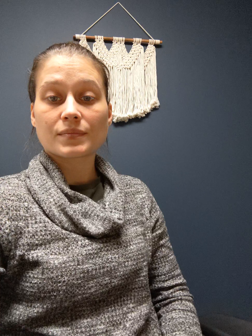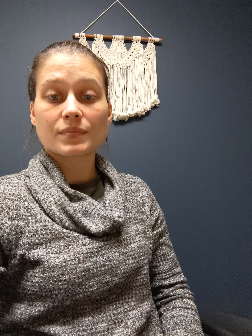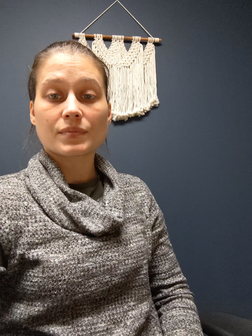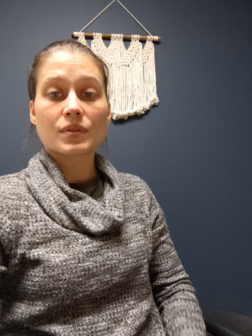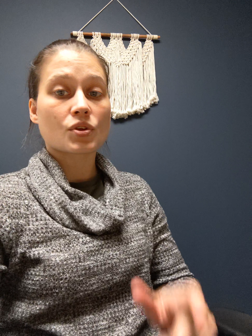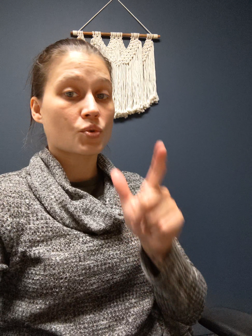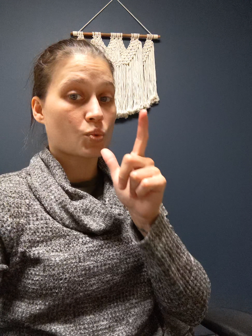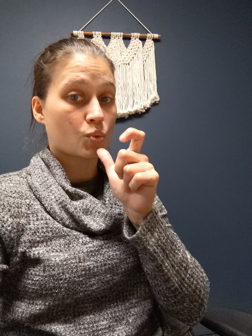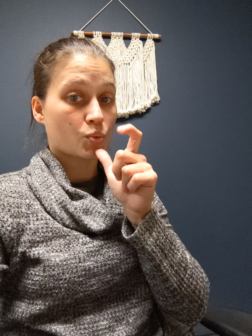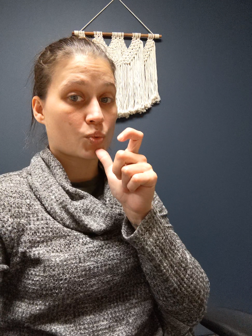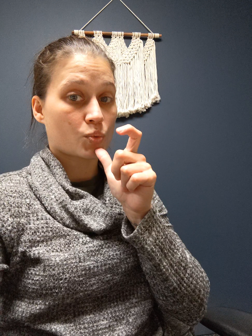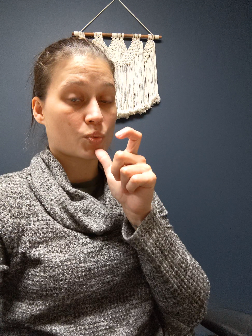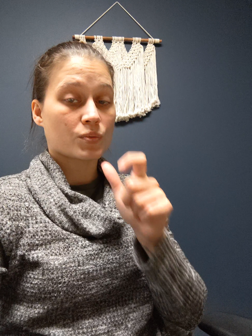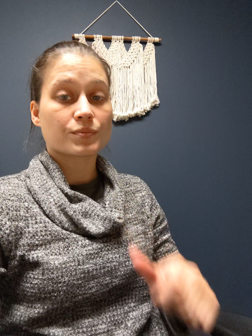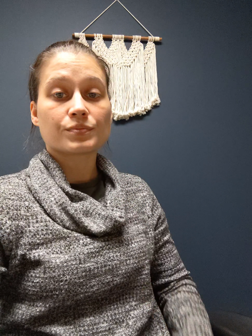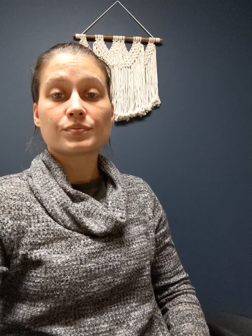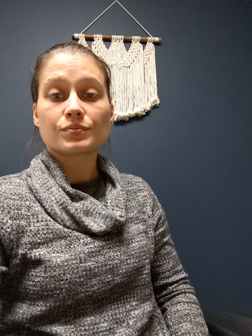who